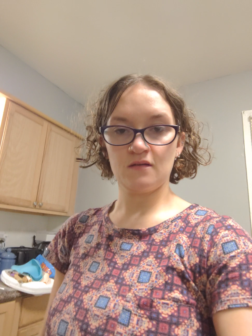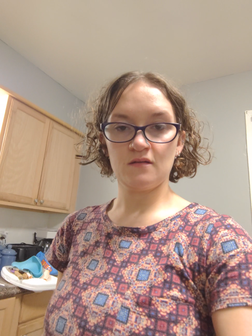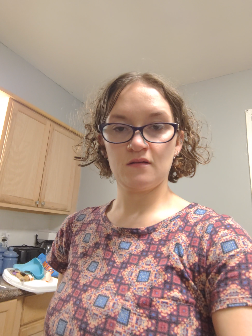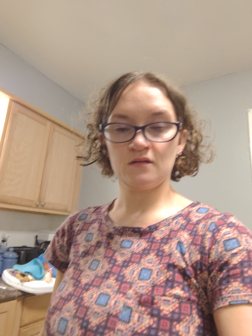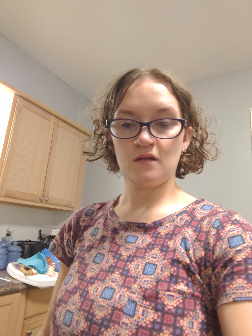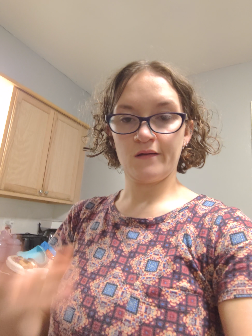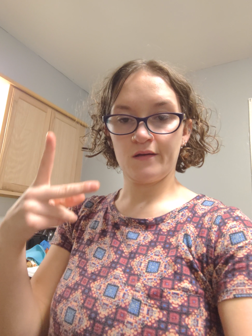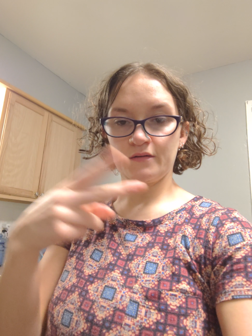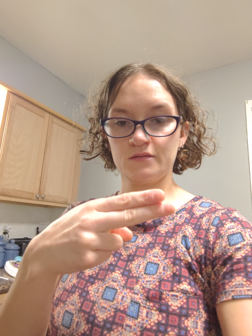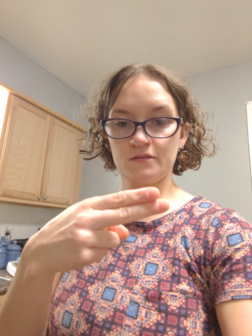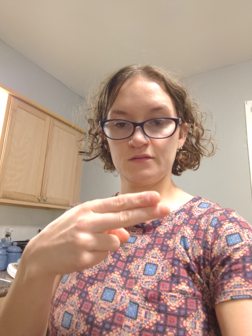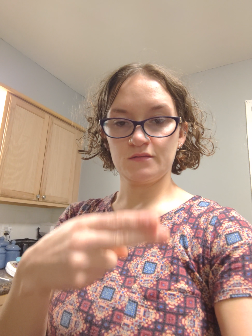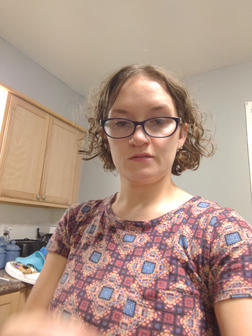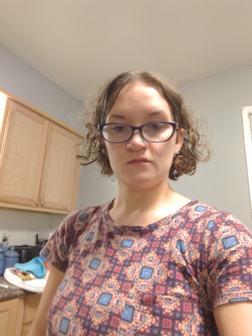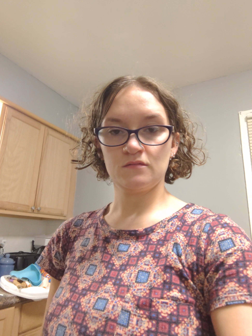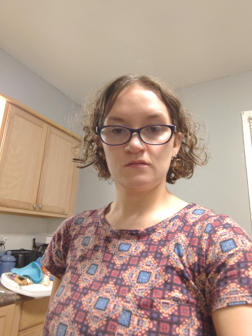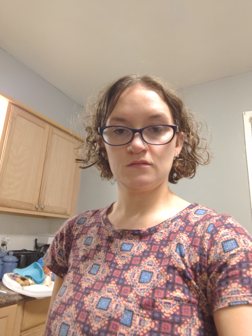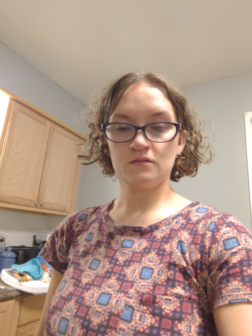cut